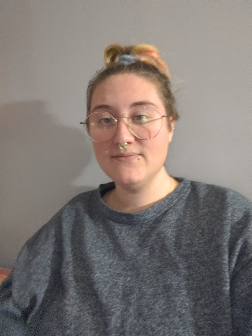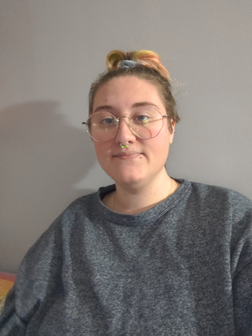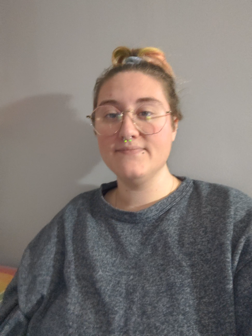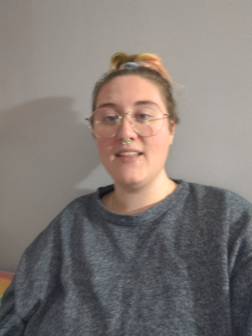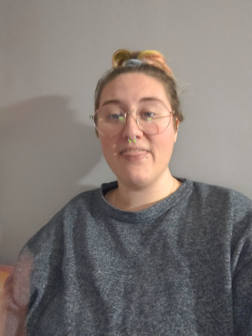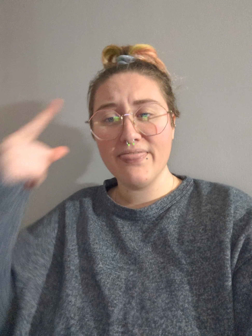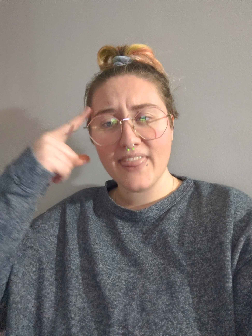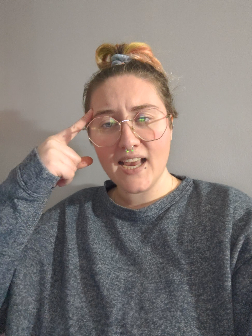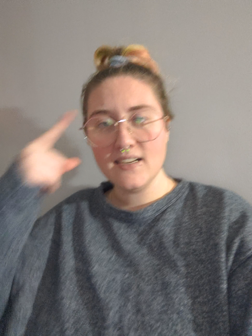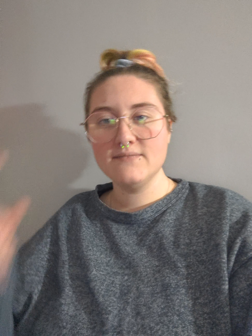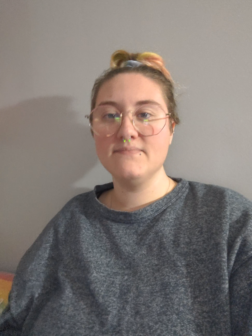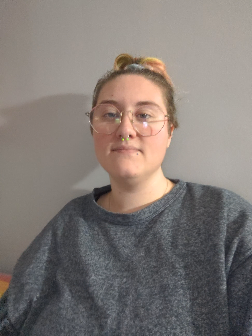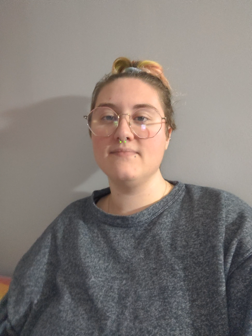think